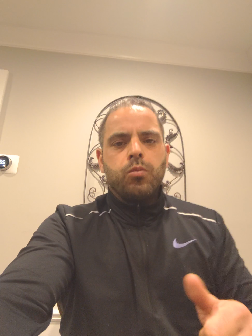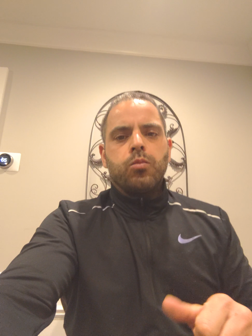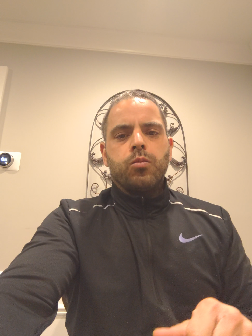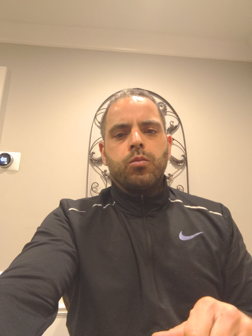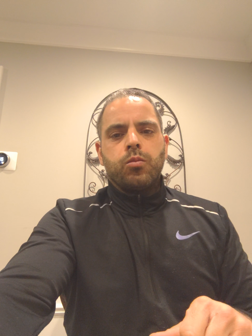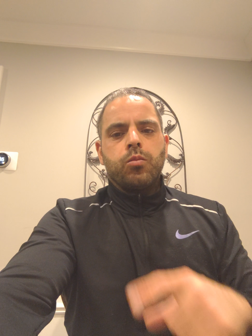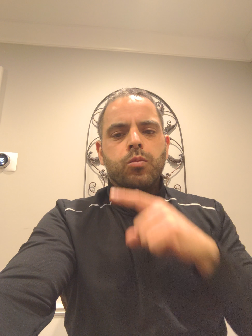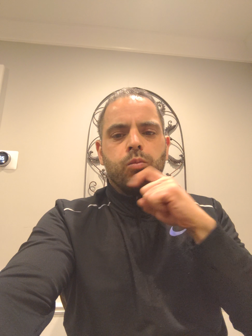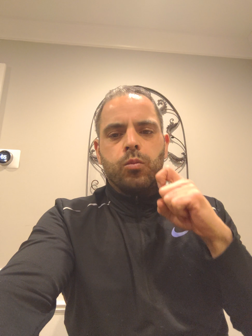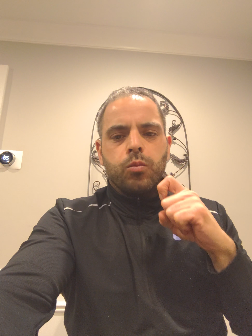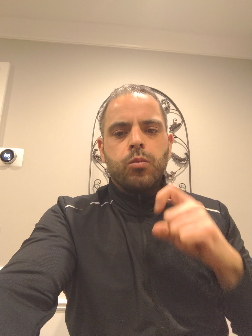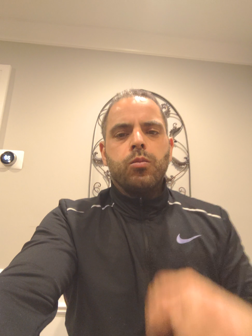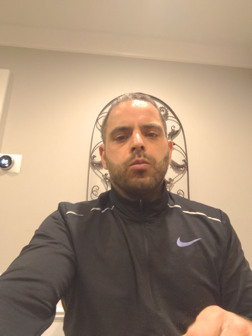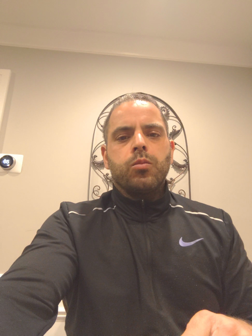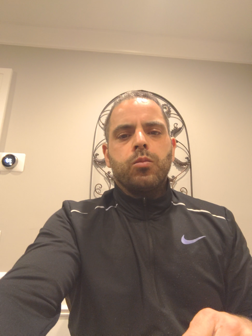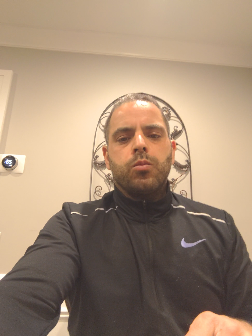dry